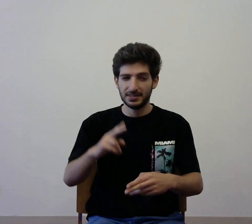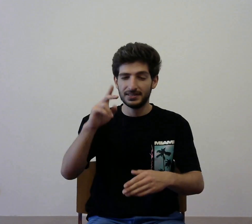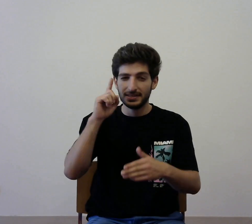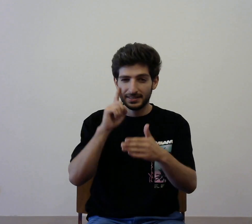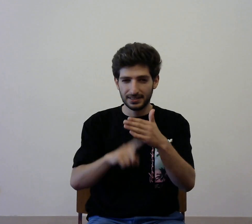etibarnamə